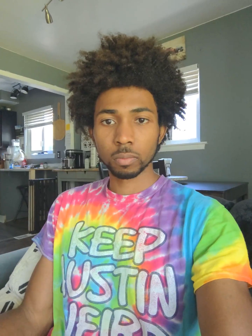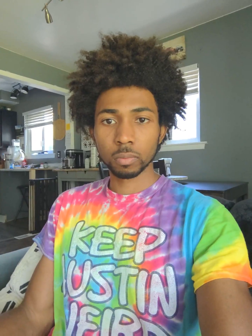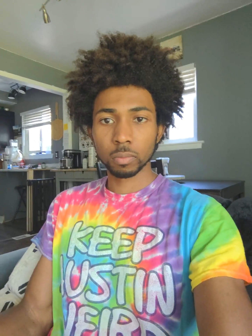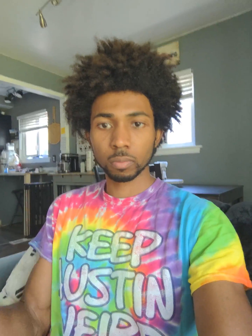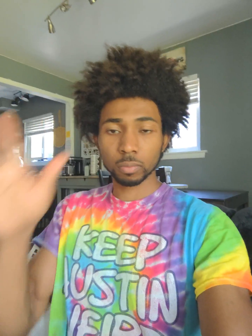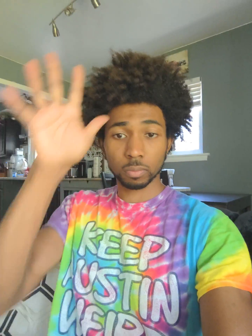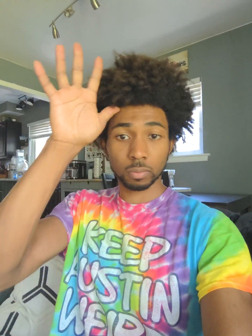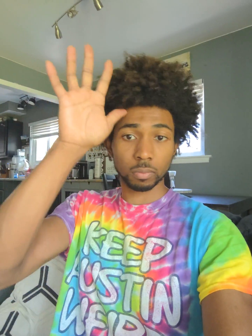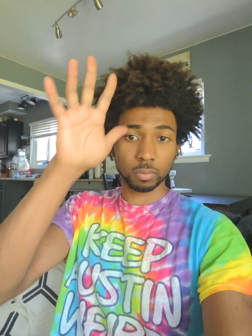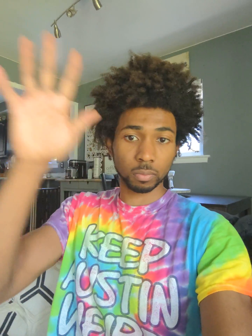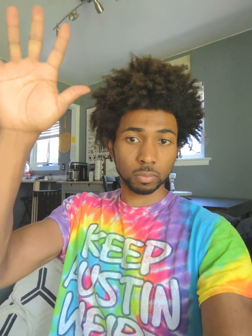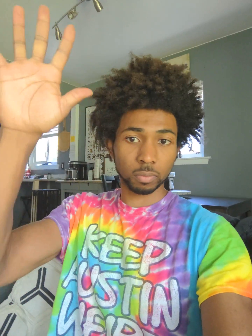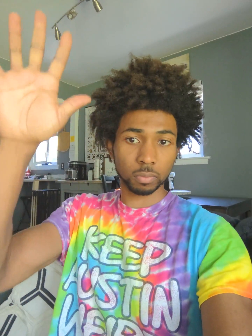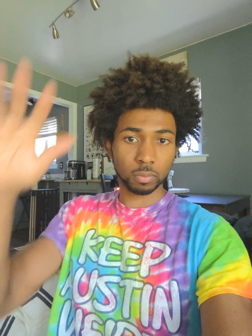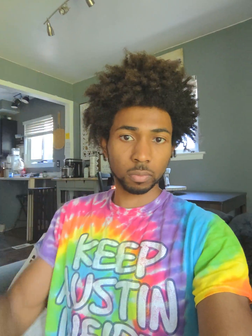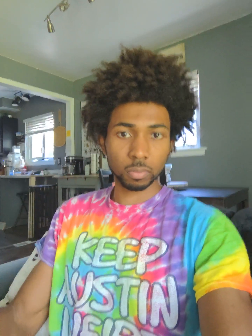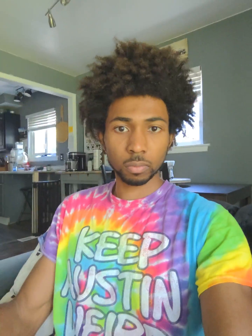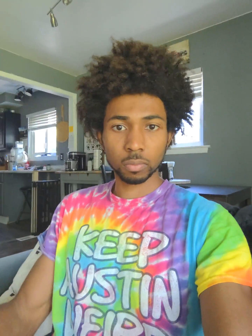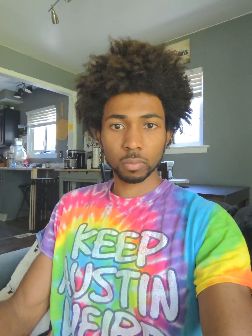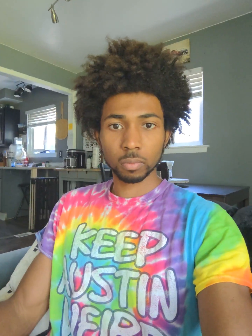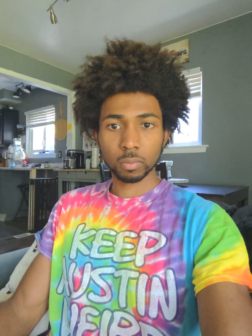deer